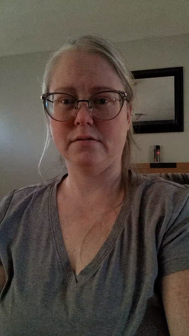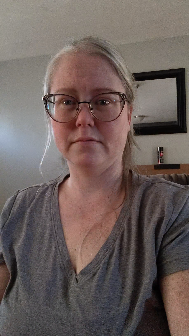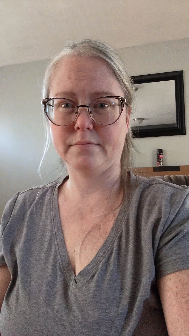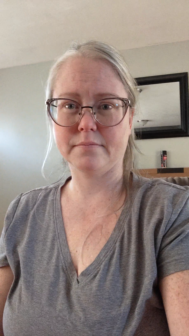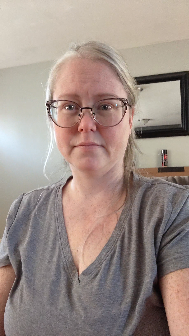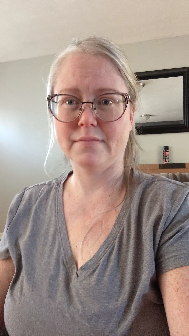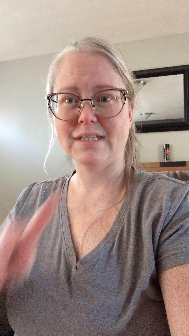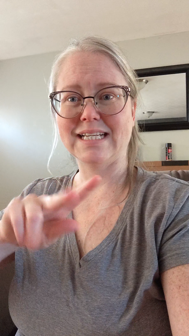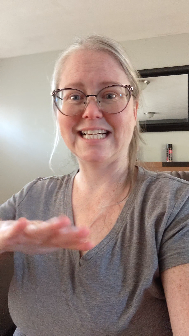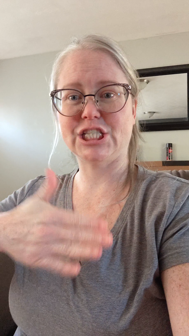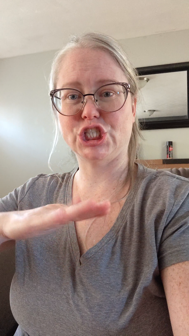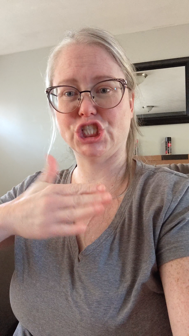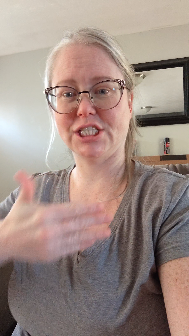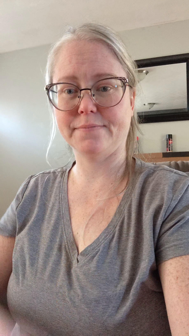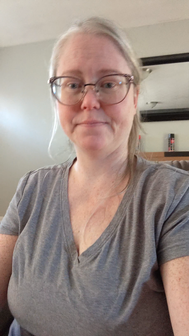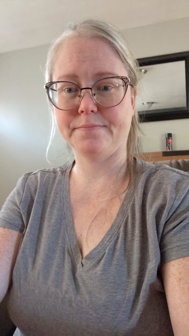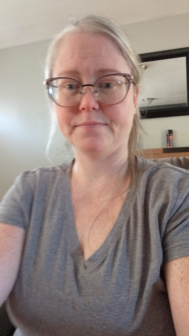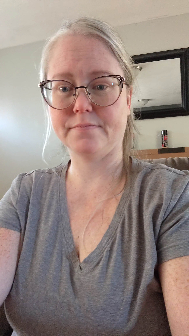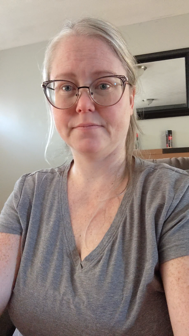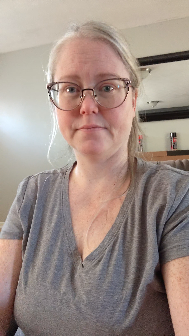kitchen